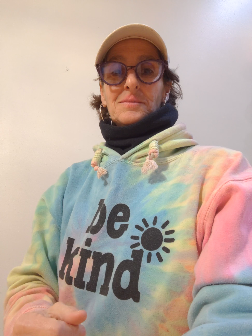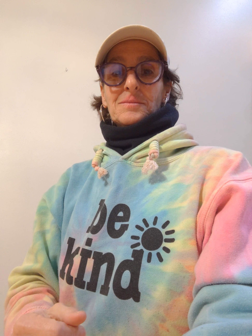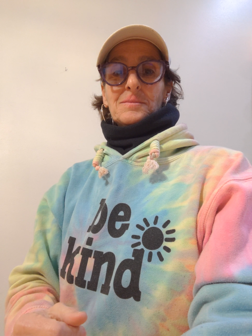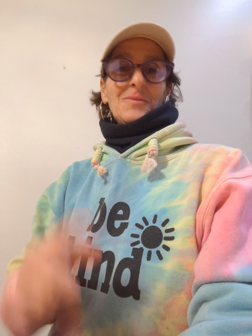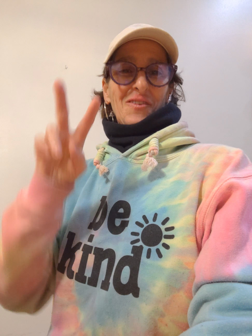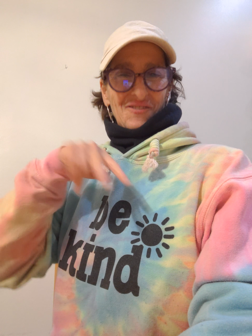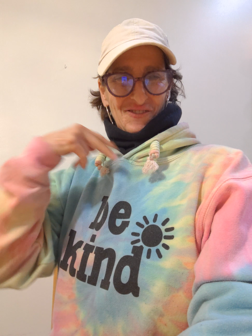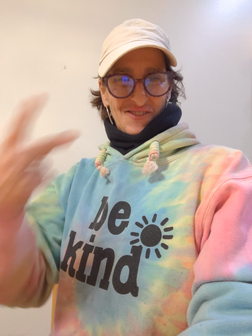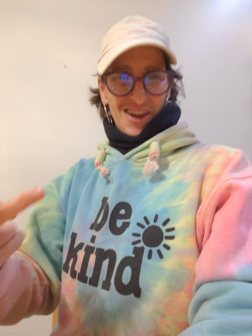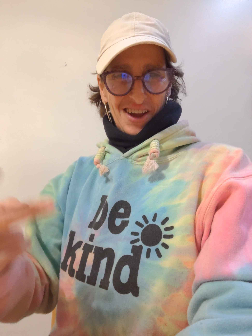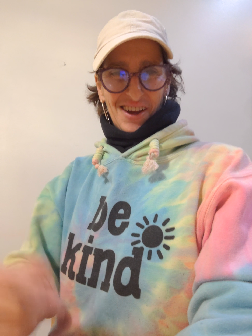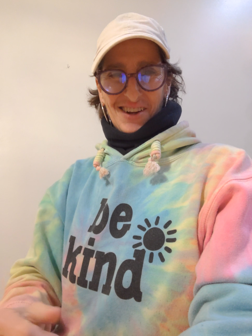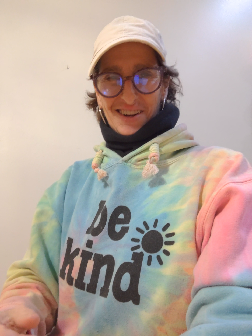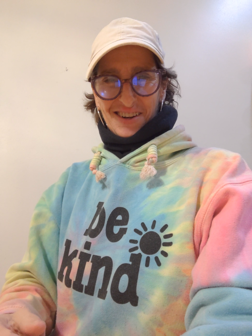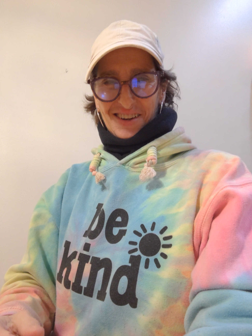fall